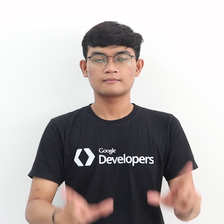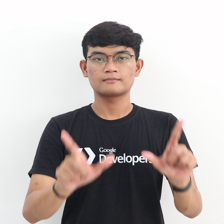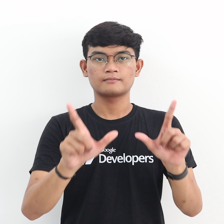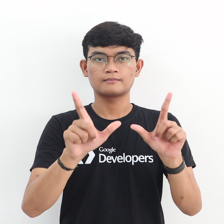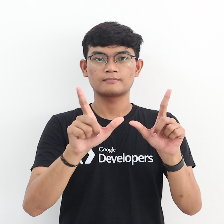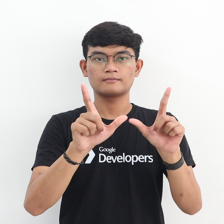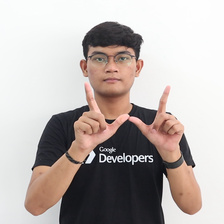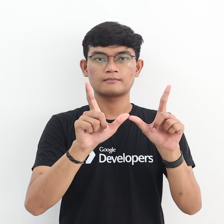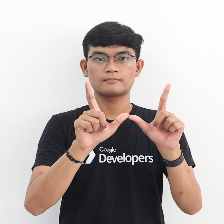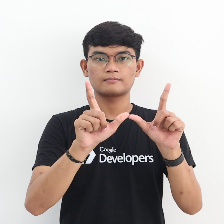W